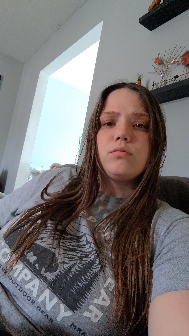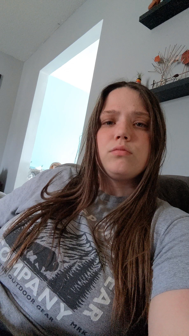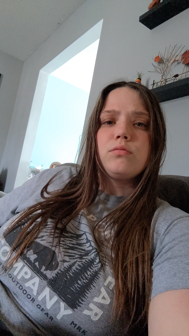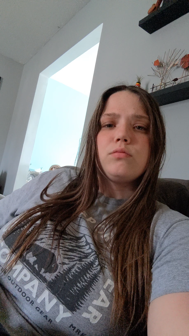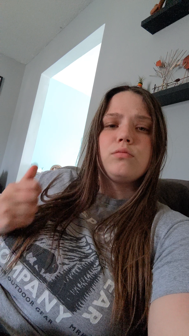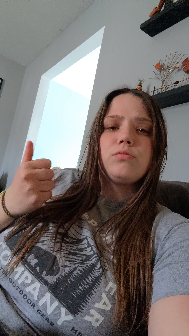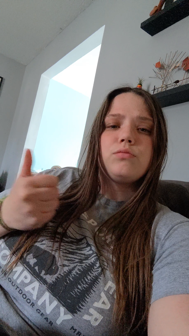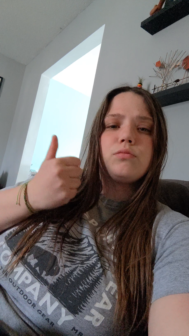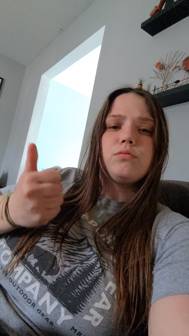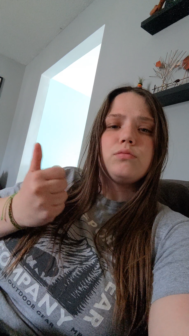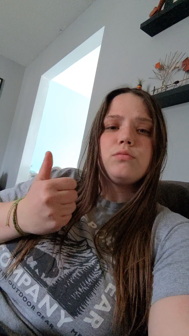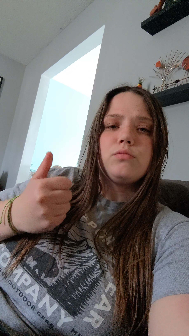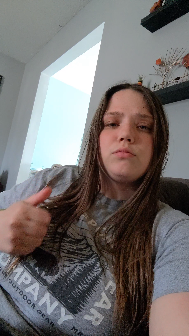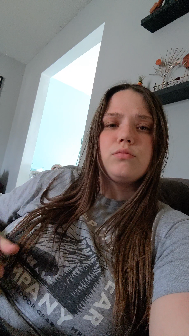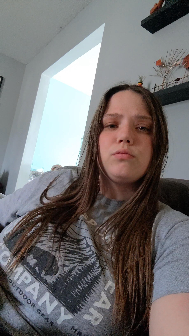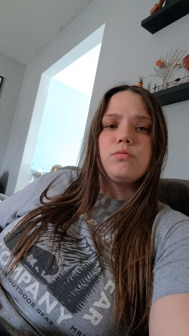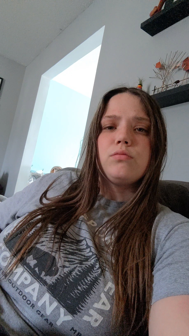chase